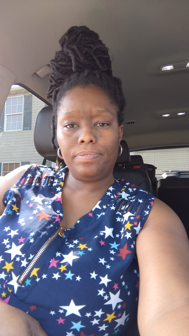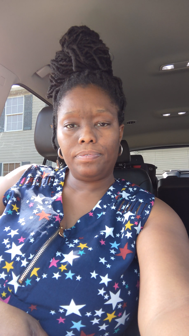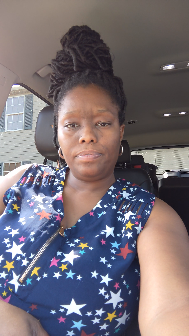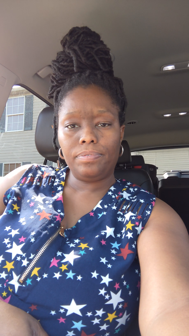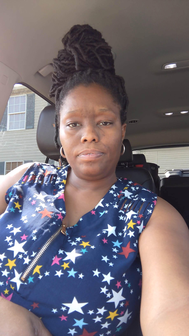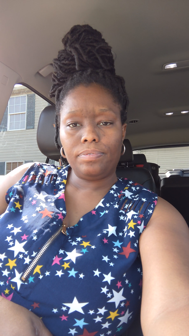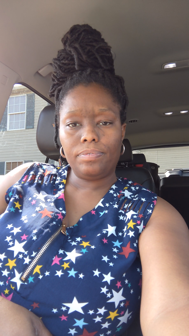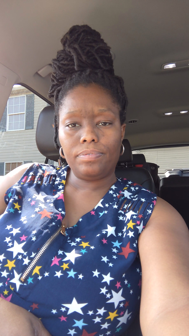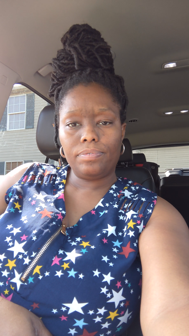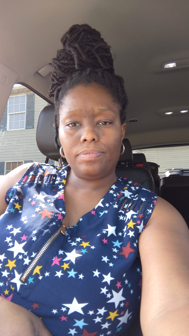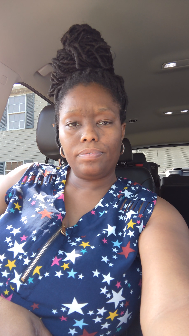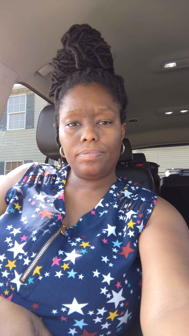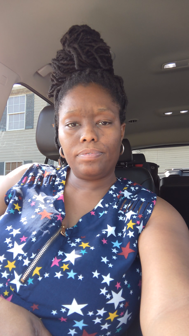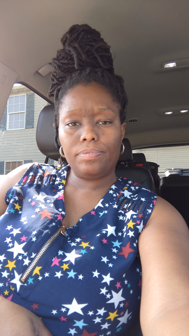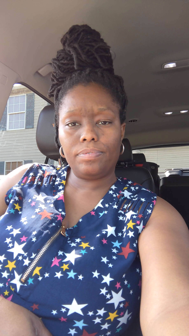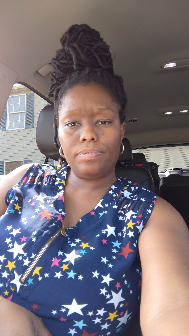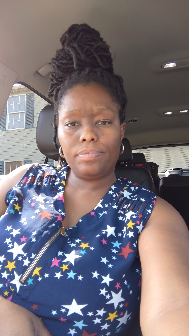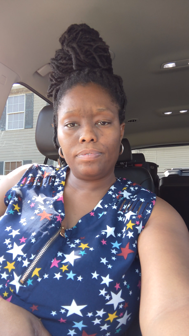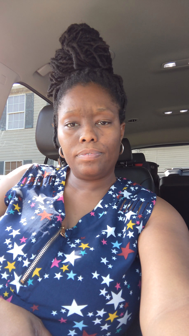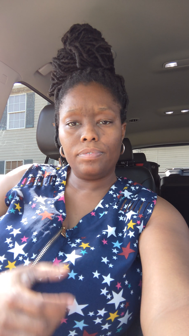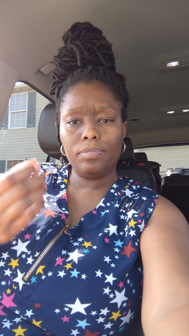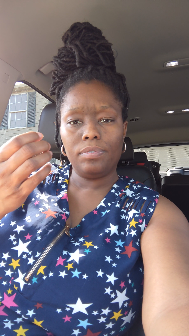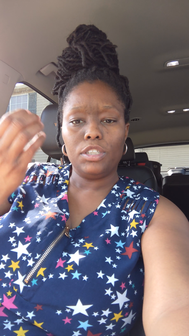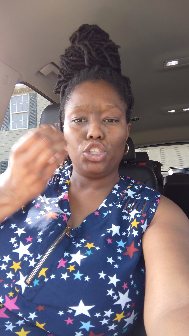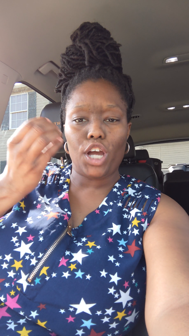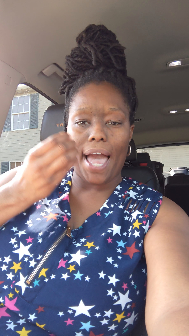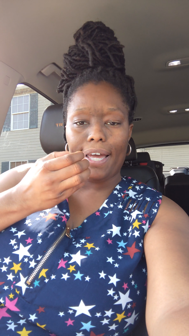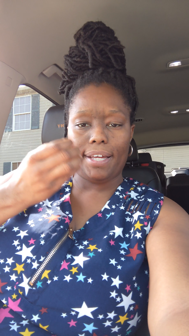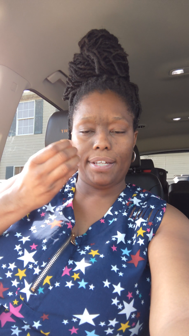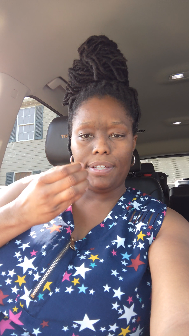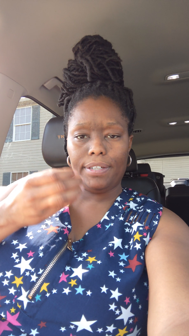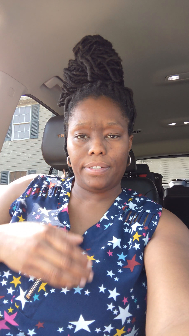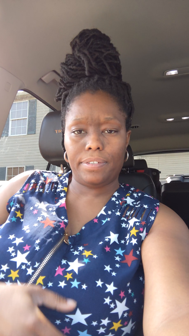shake